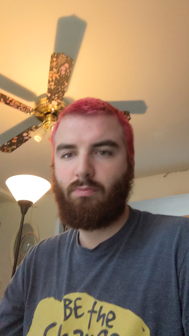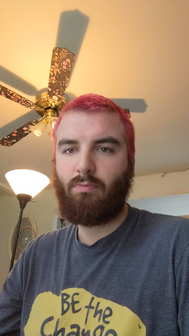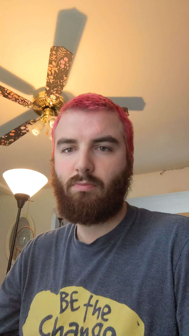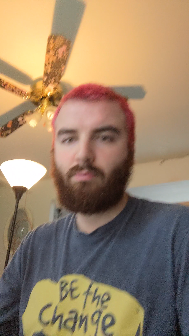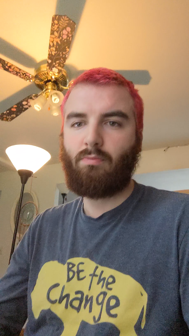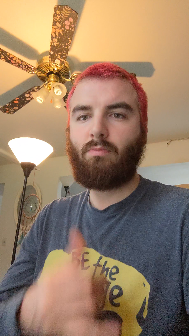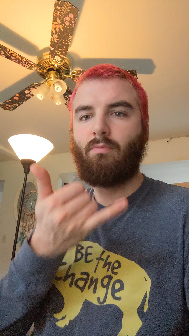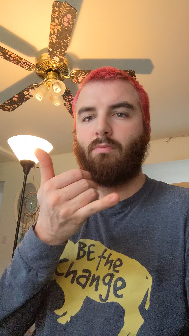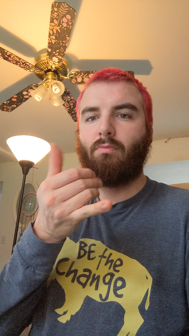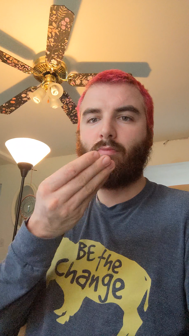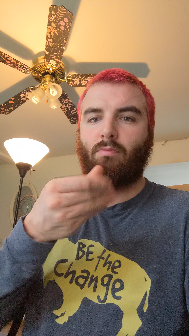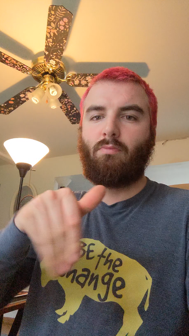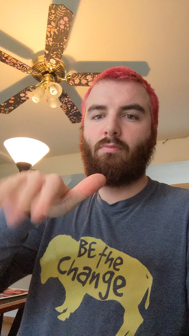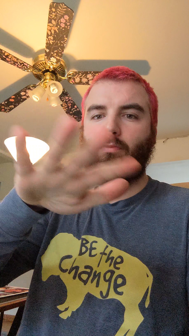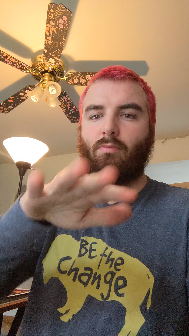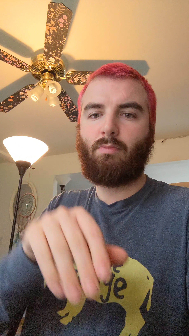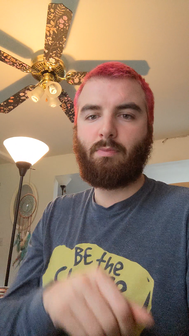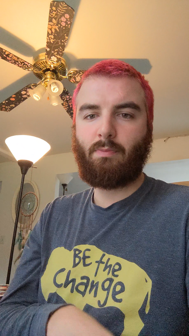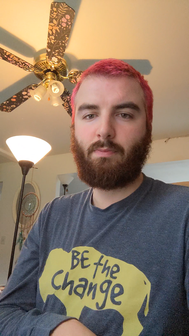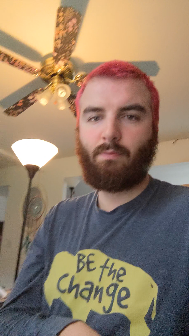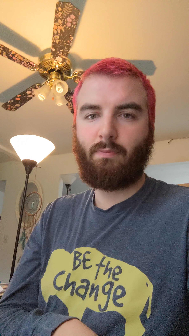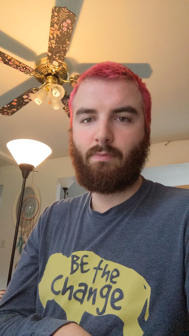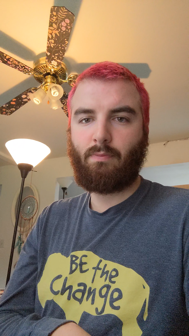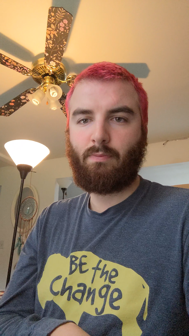playground